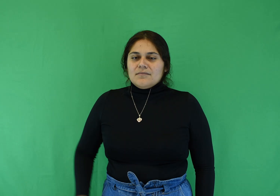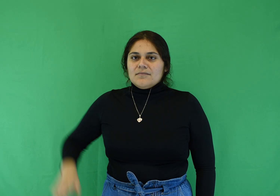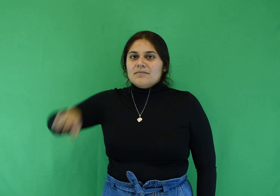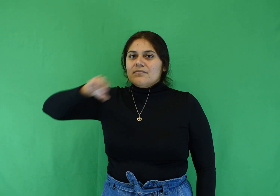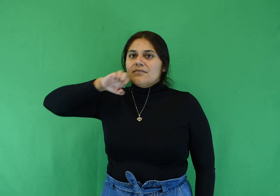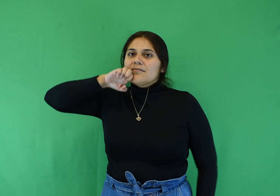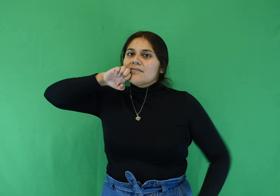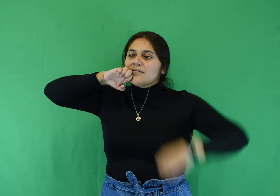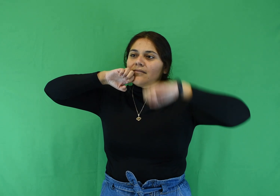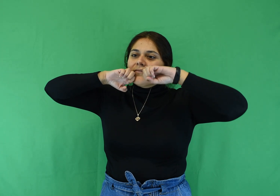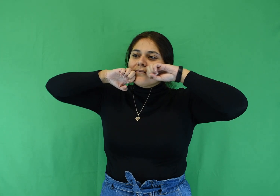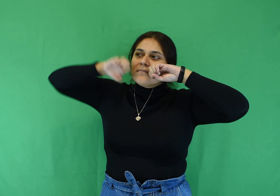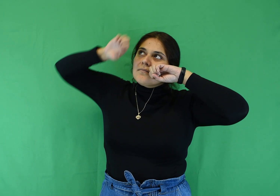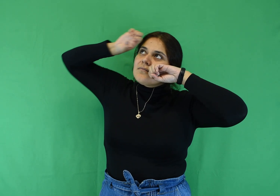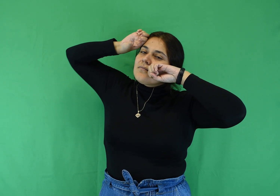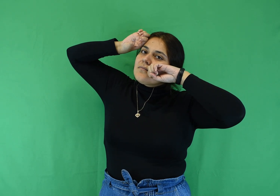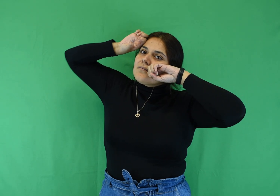fiebre